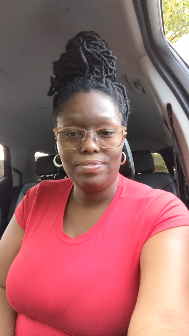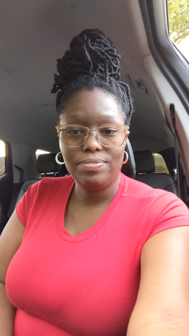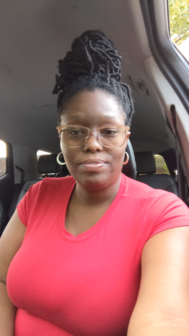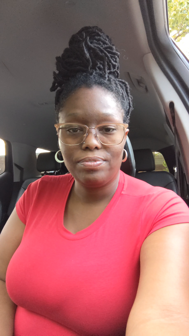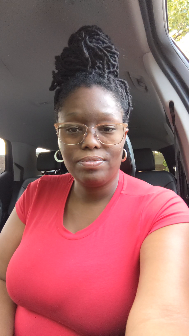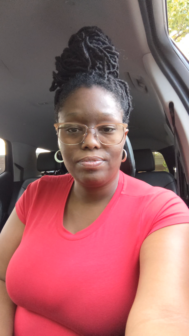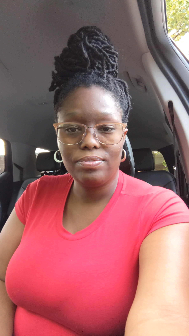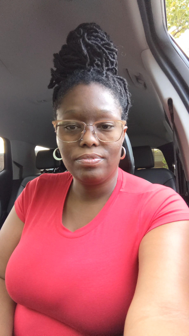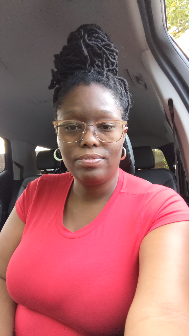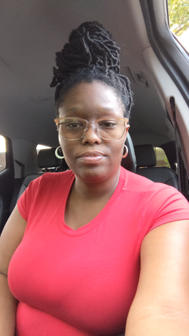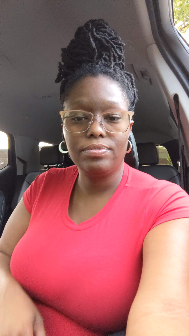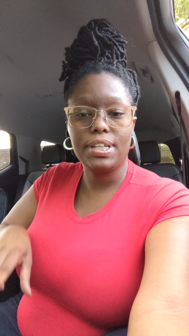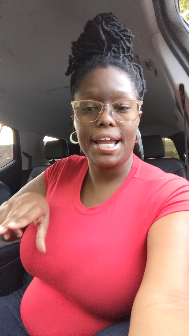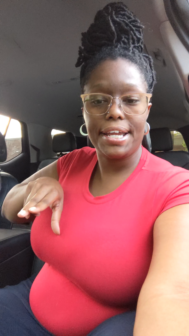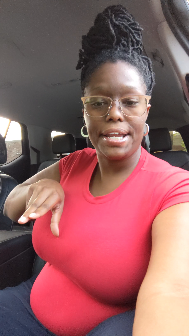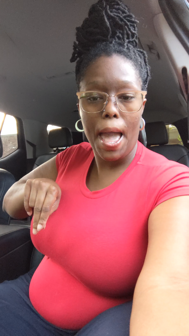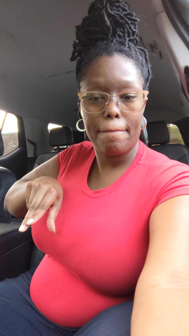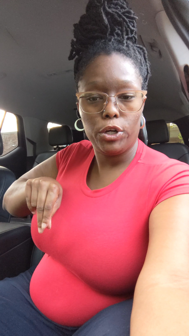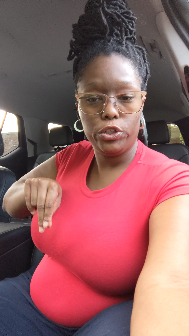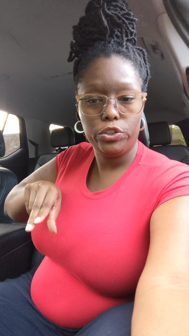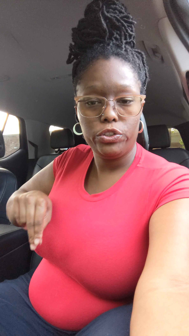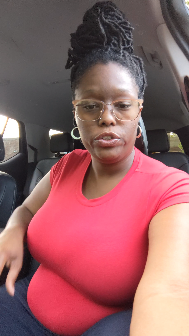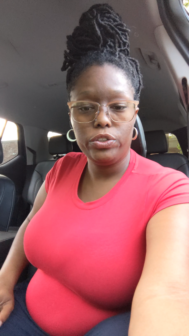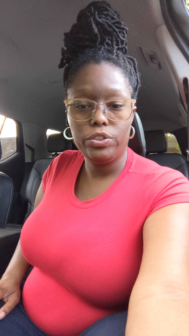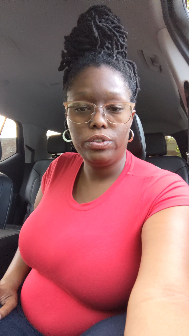diaper